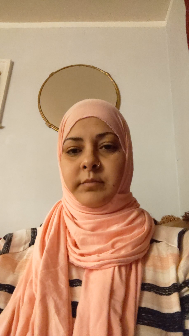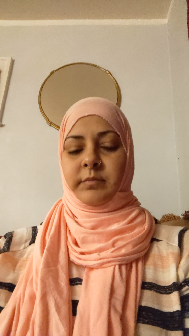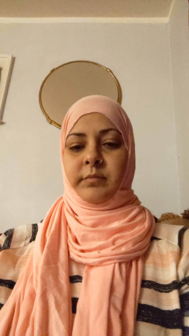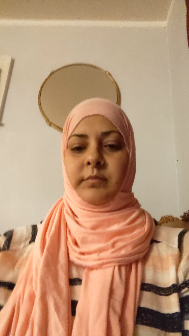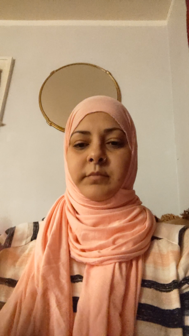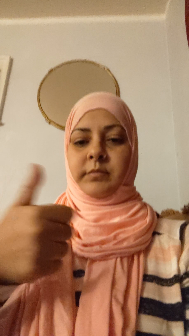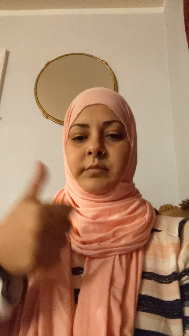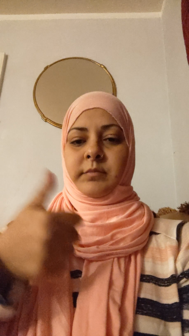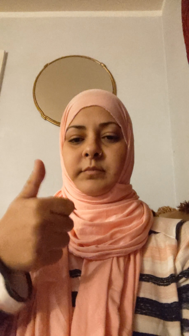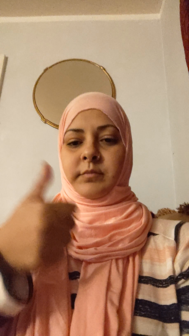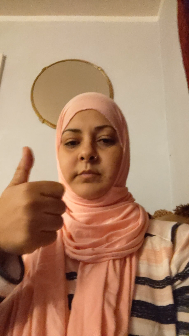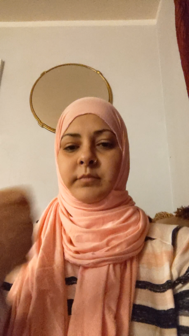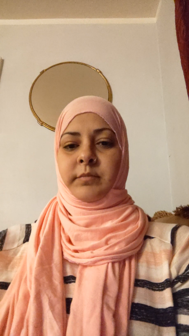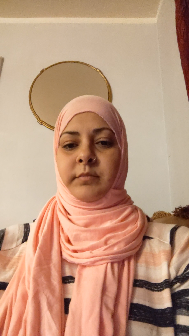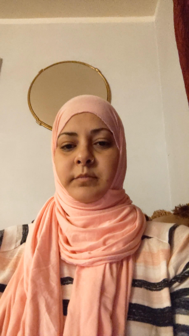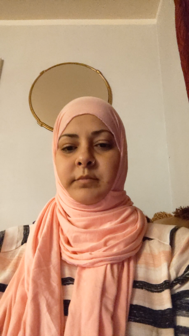help